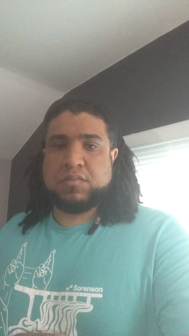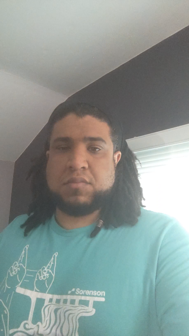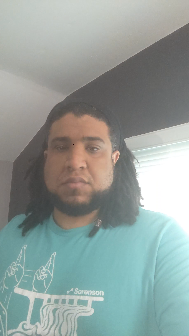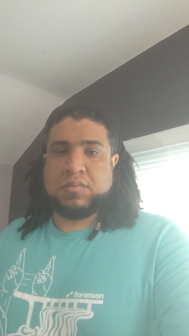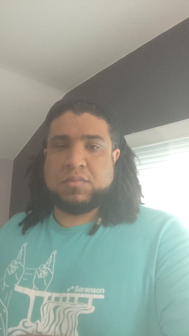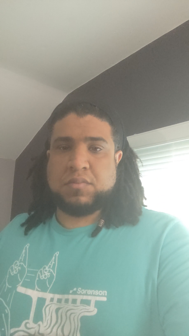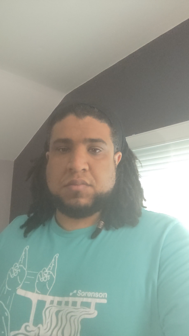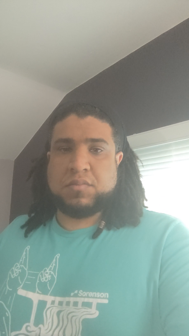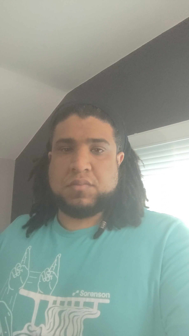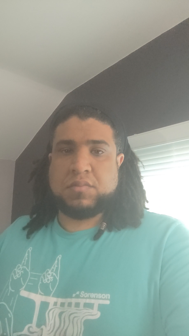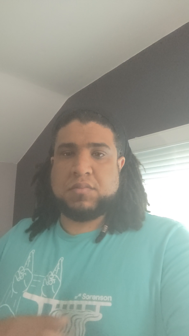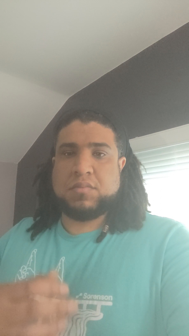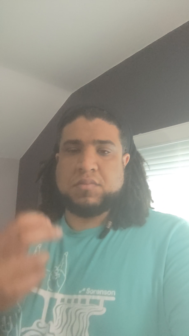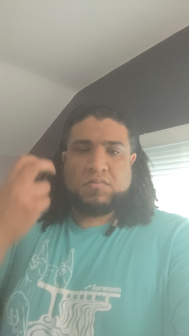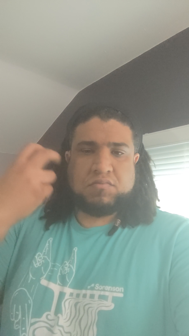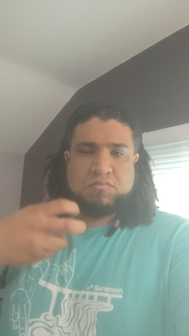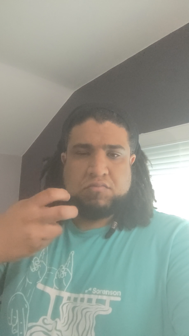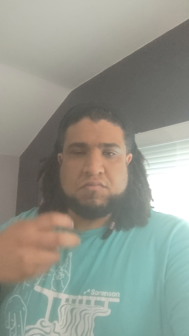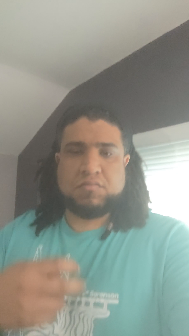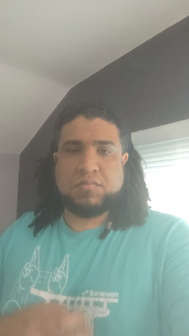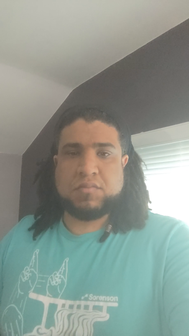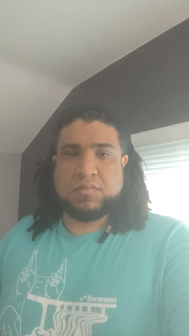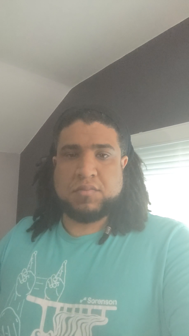hard